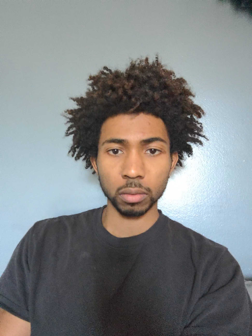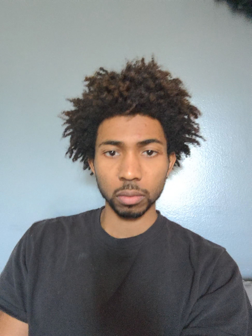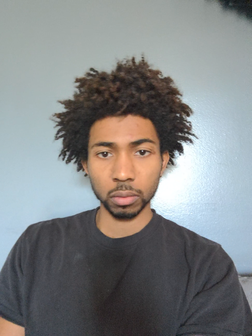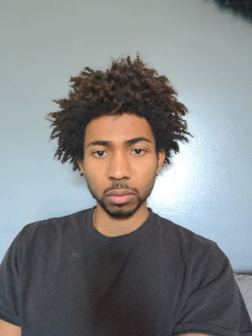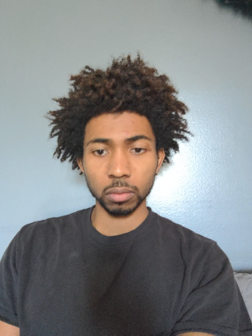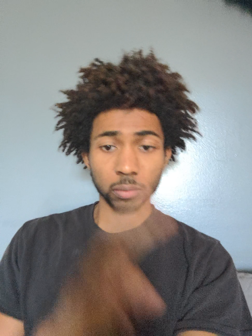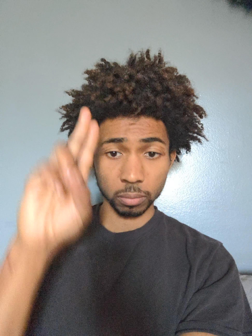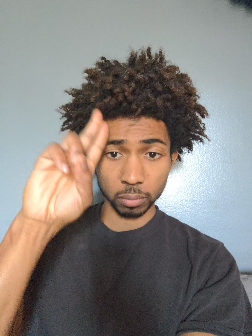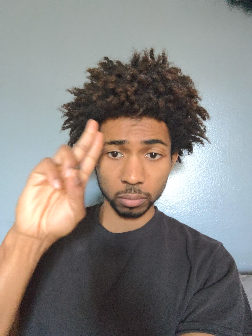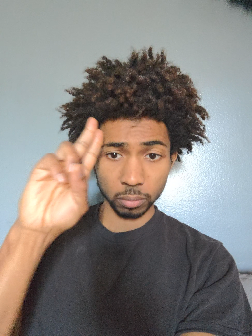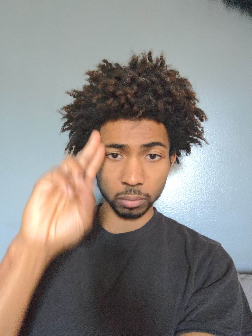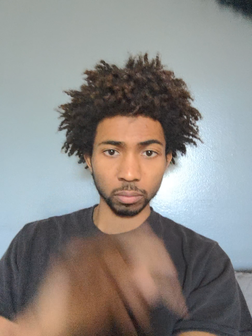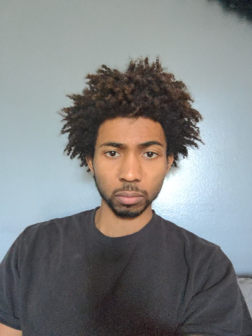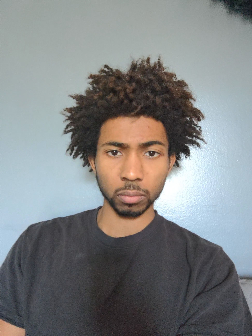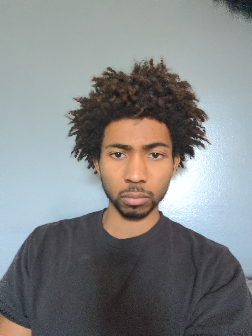uncle